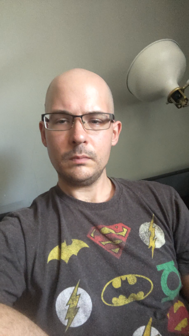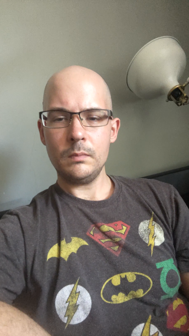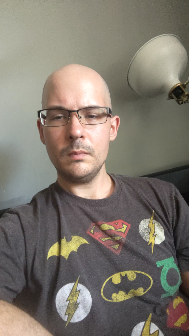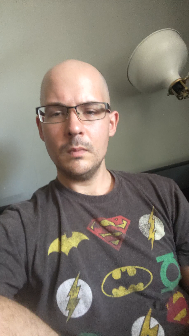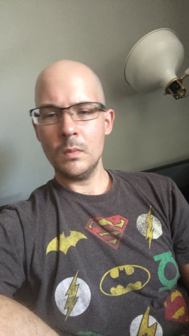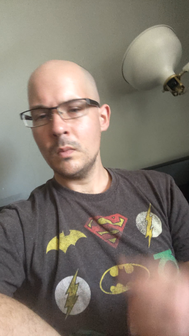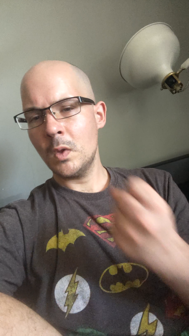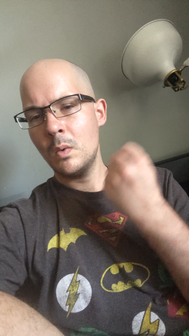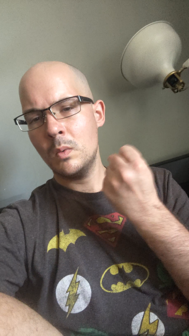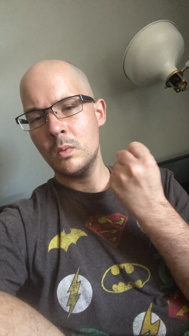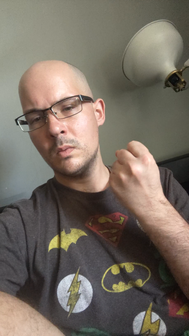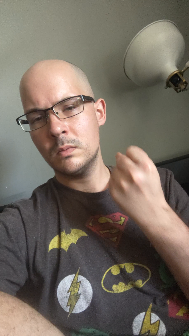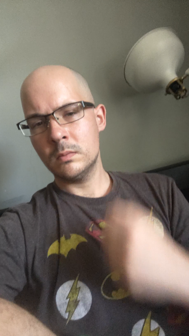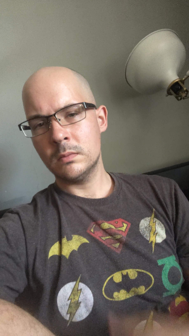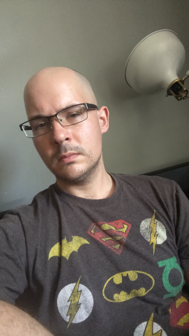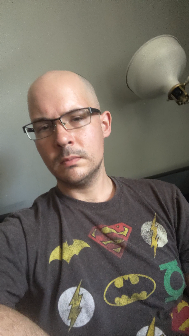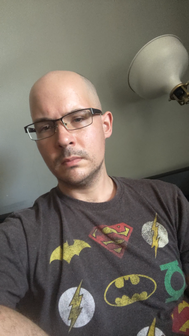hold